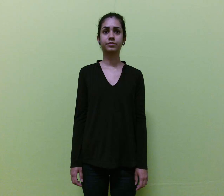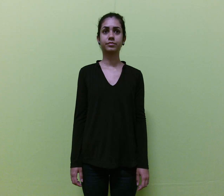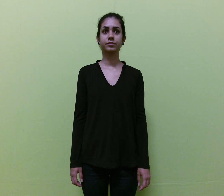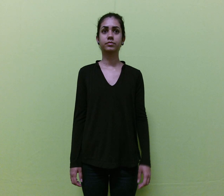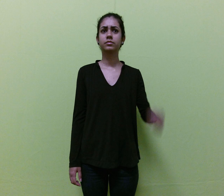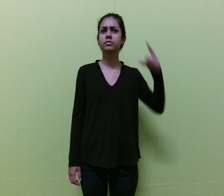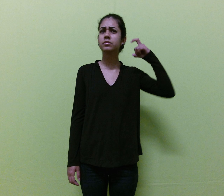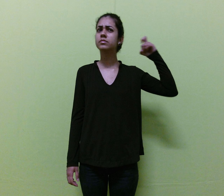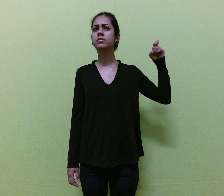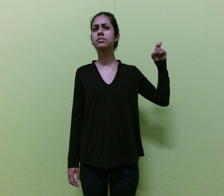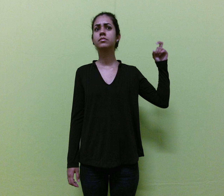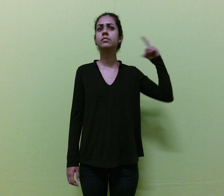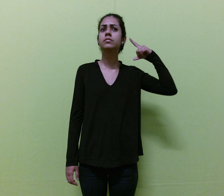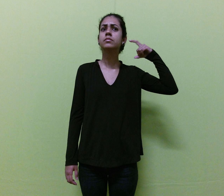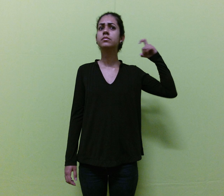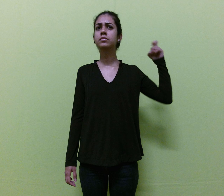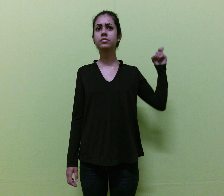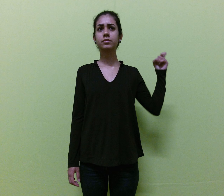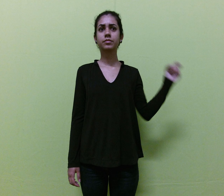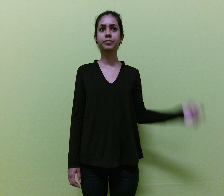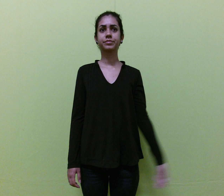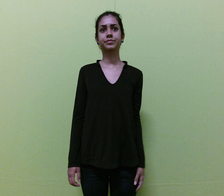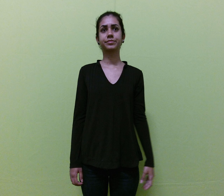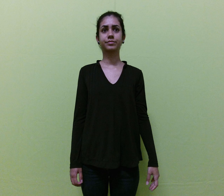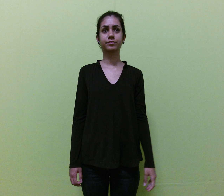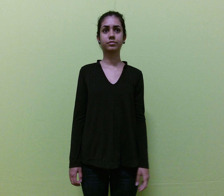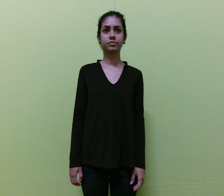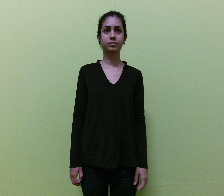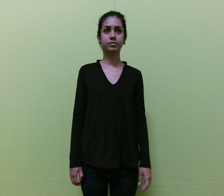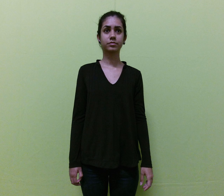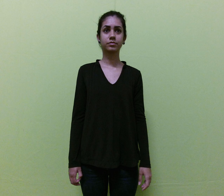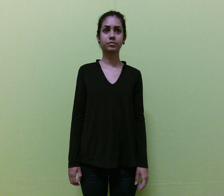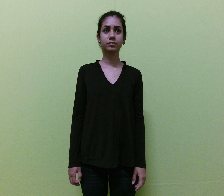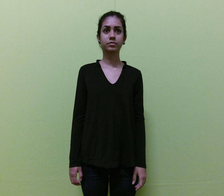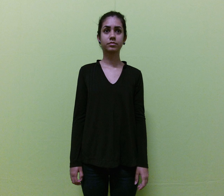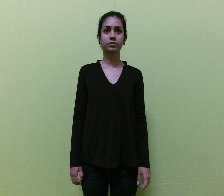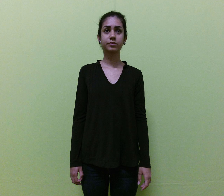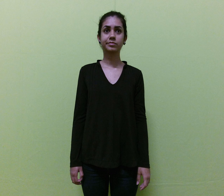barulho